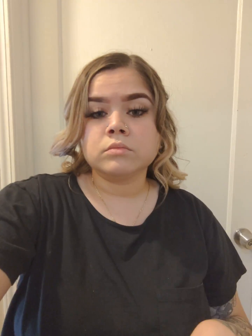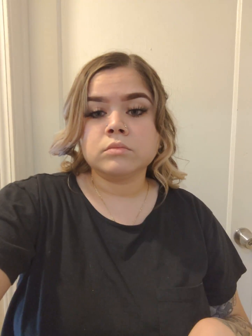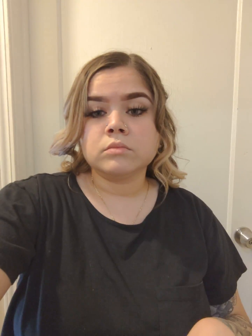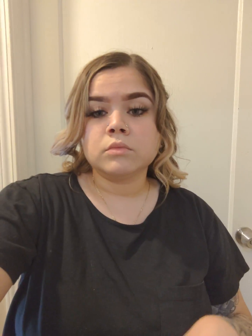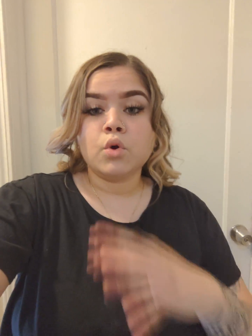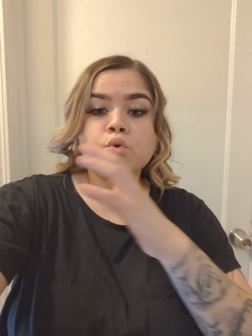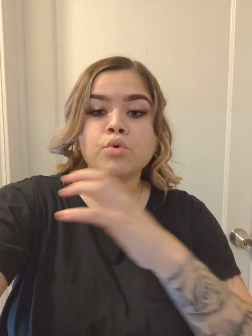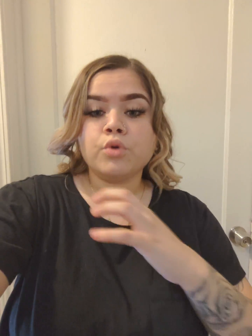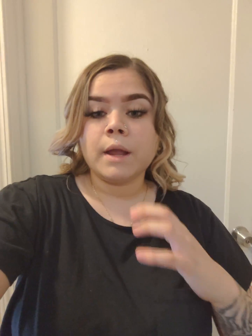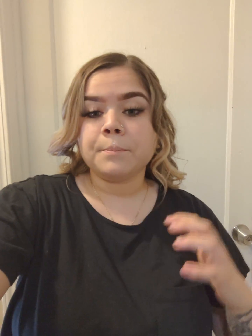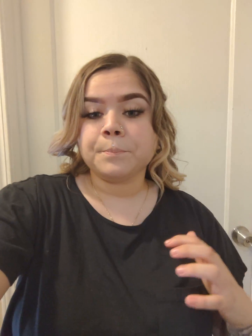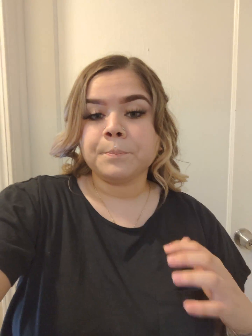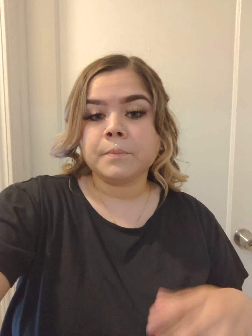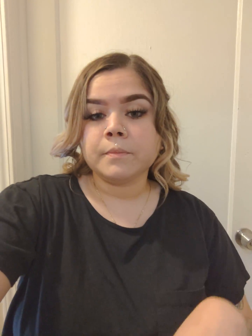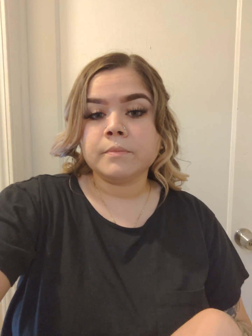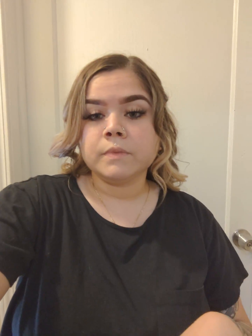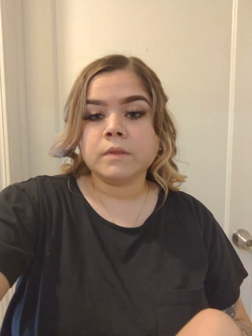grapes